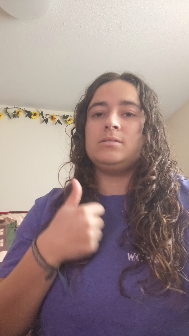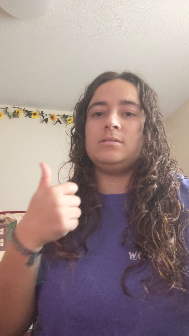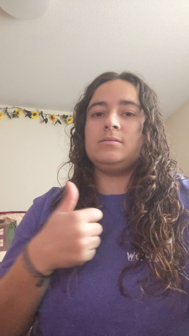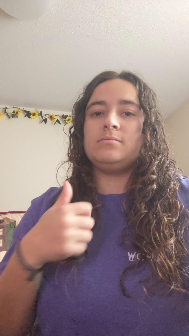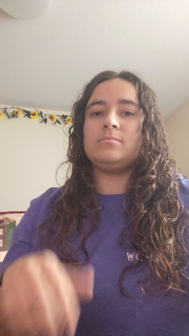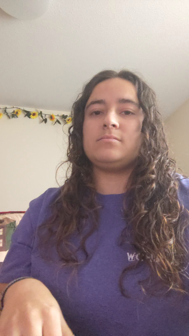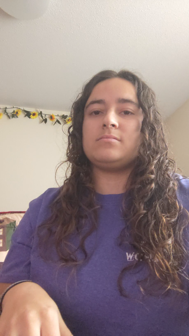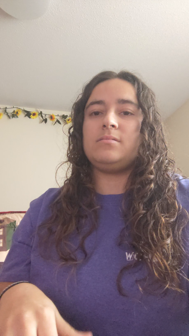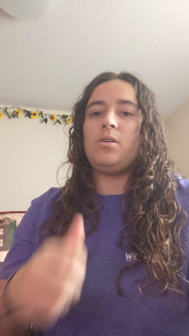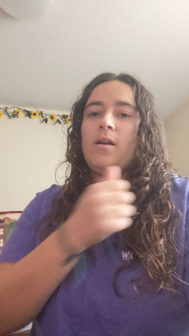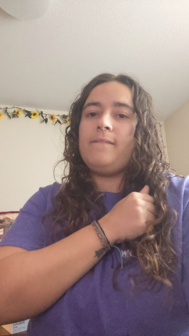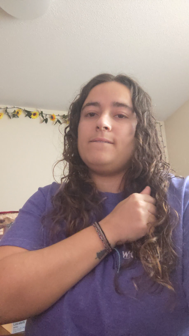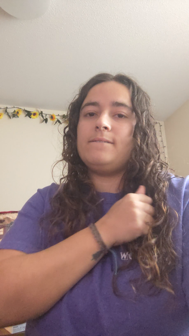love